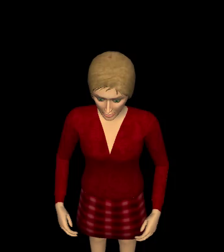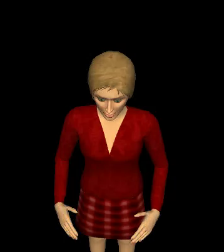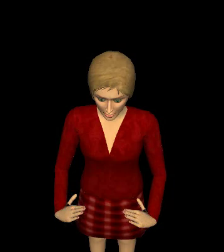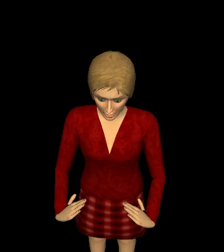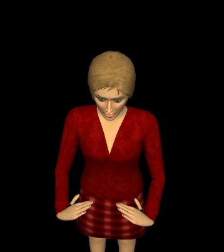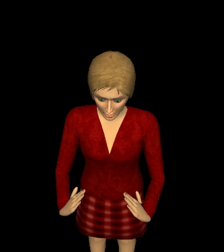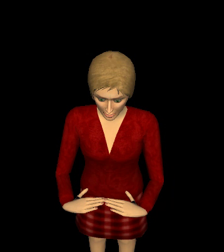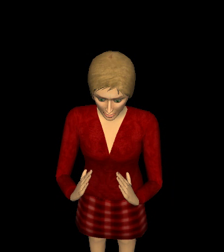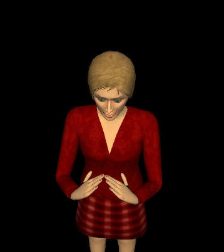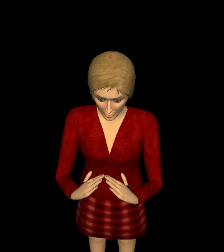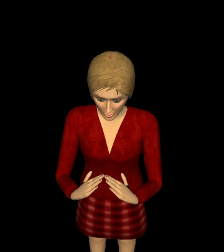جبل